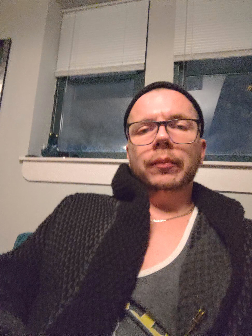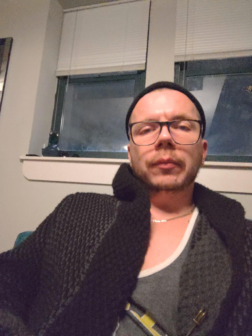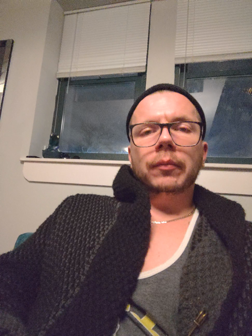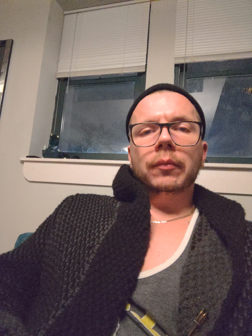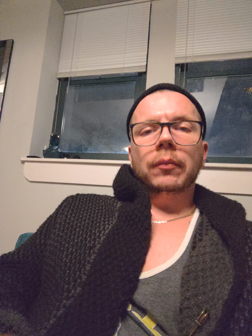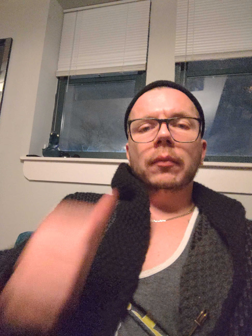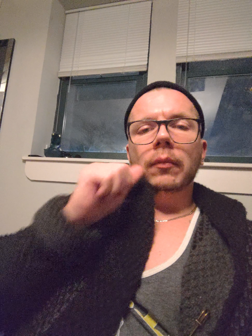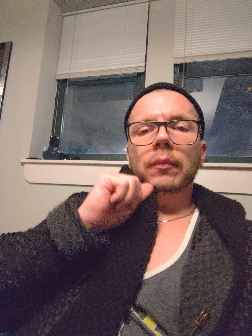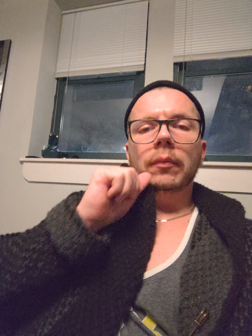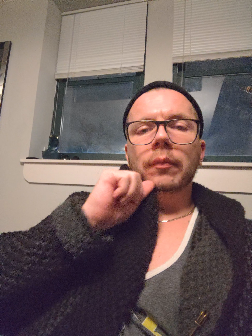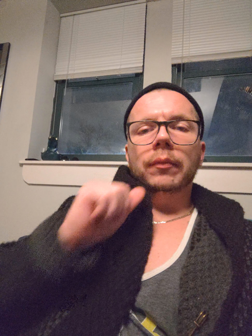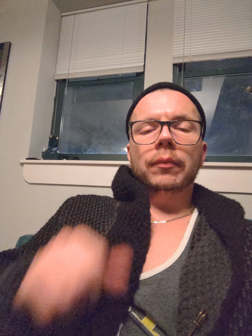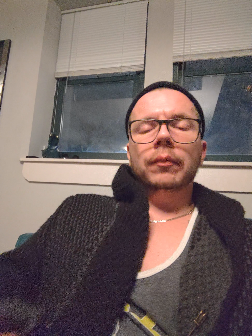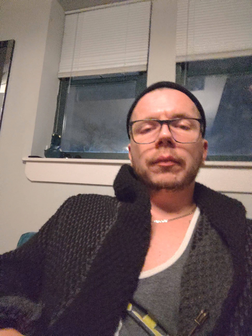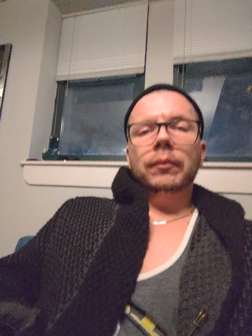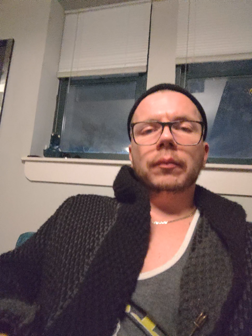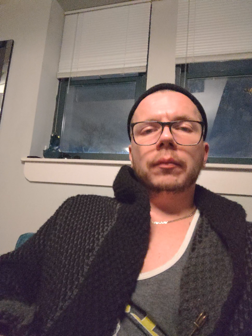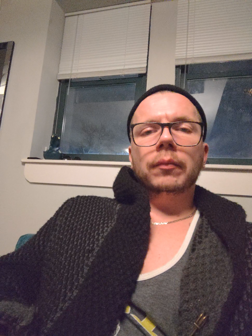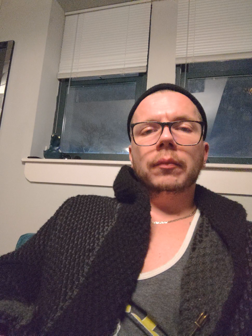aunt